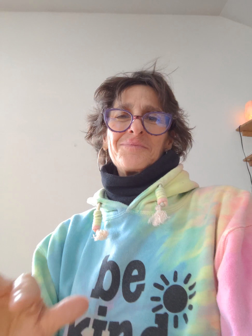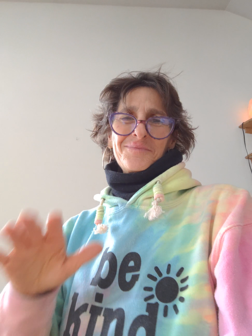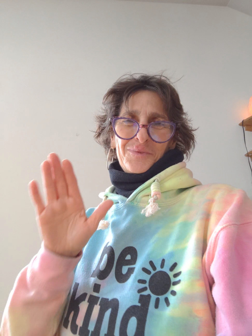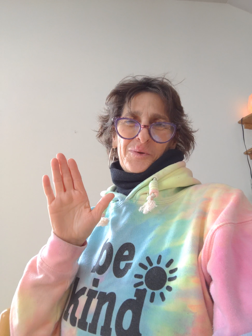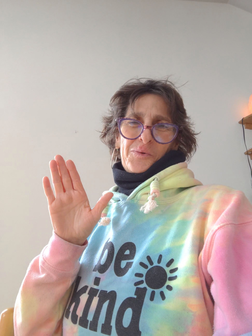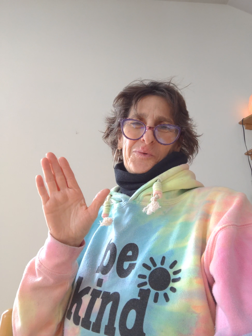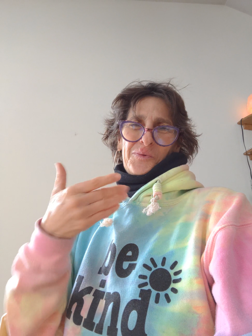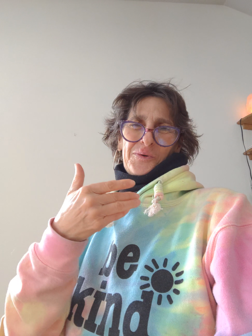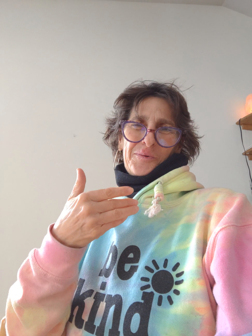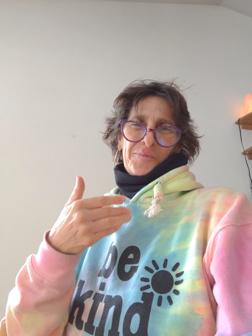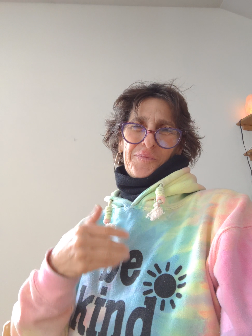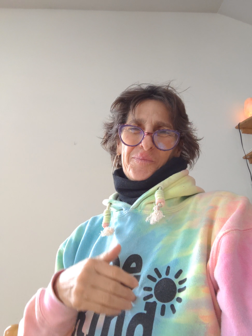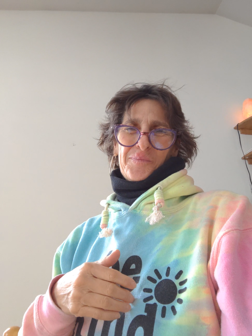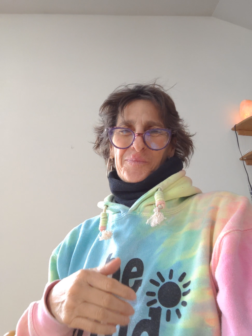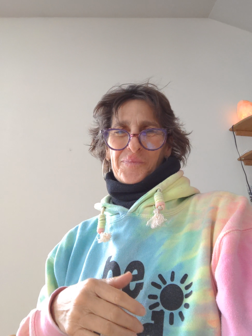room